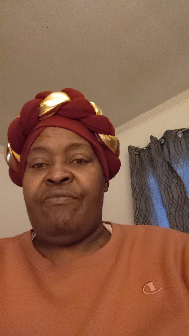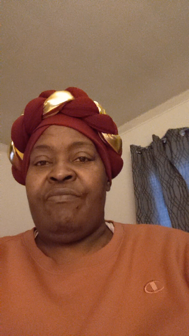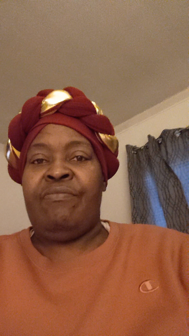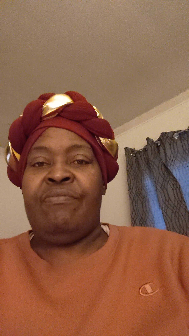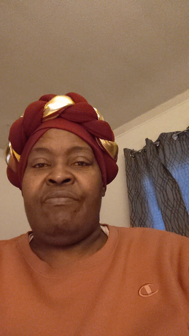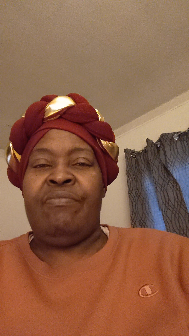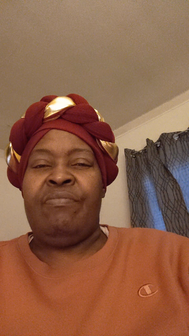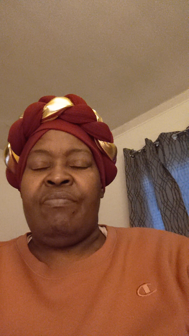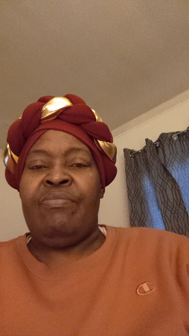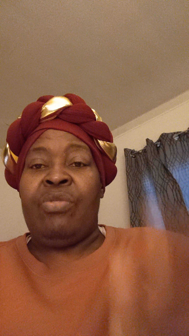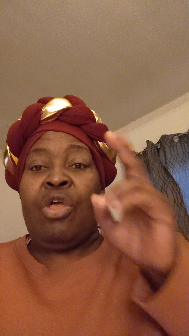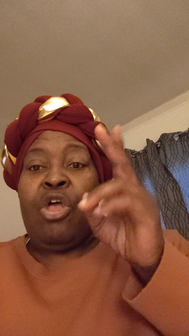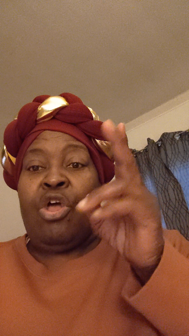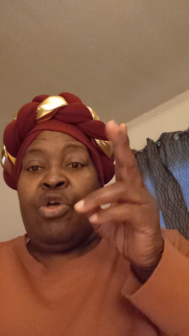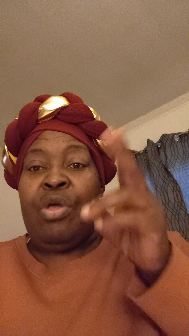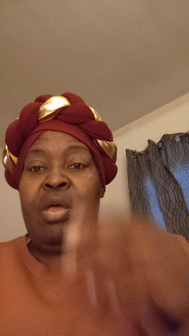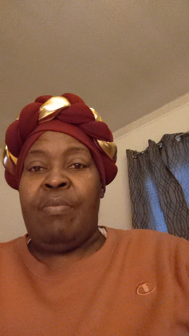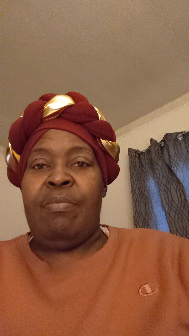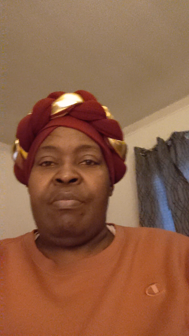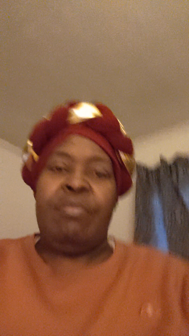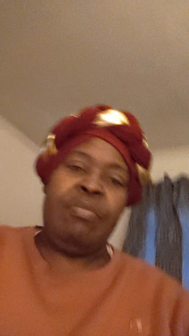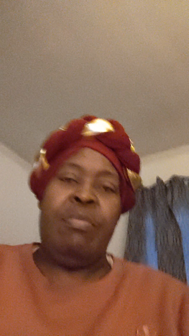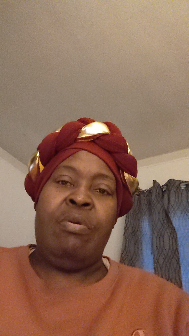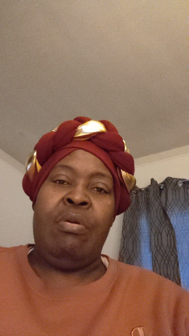hurry